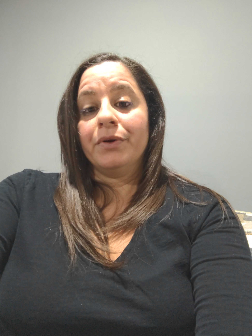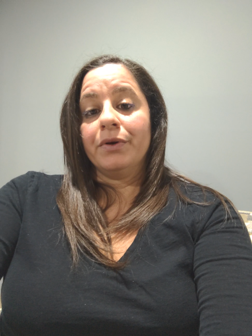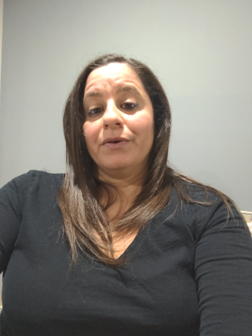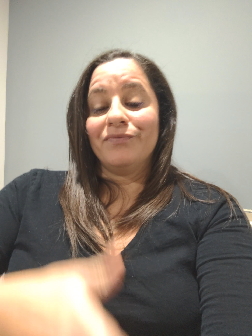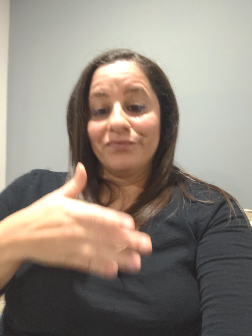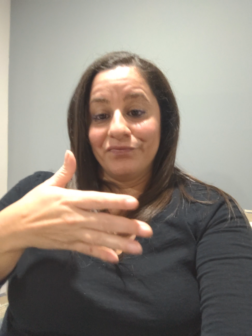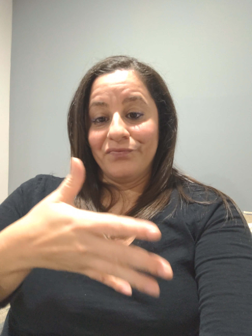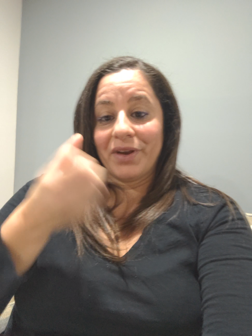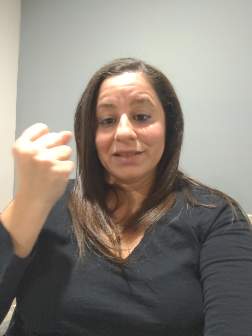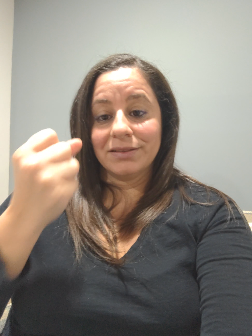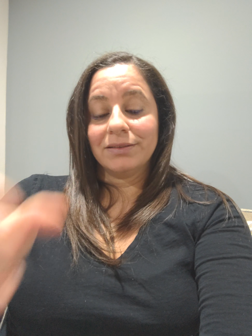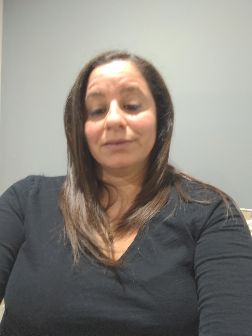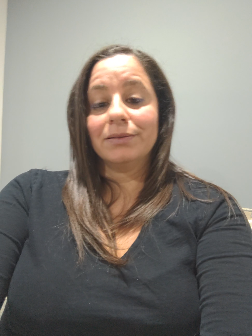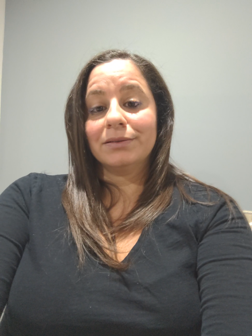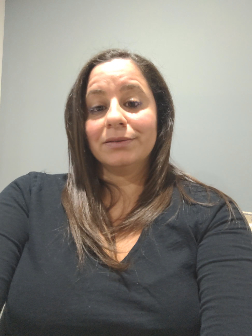fast